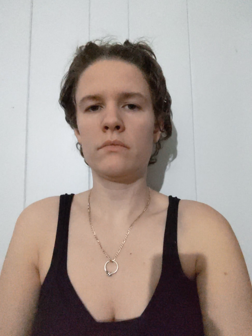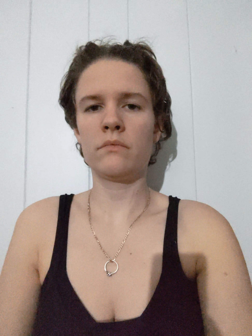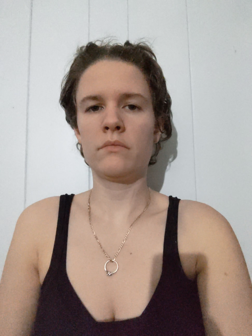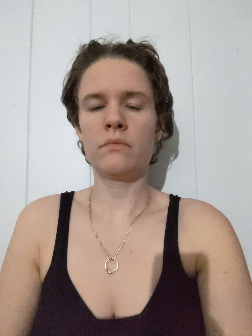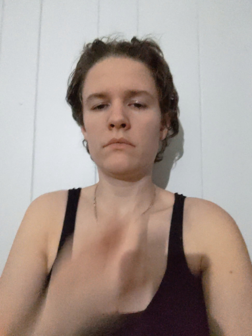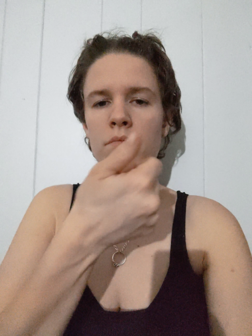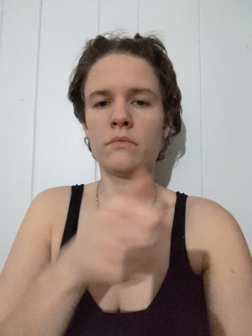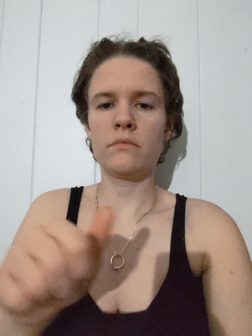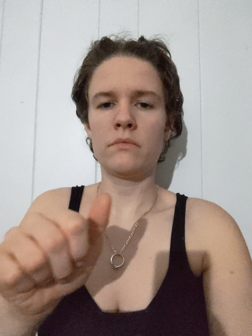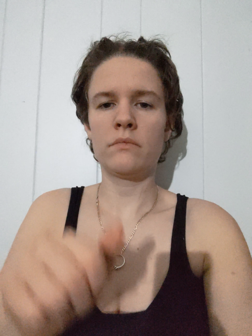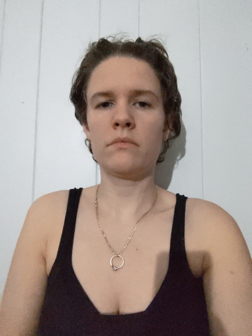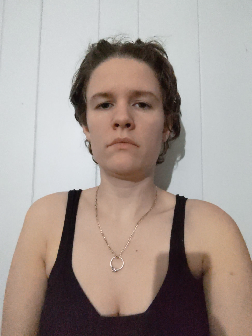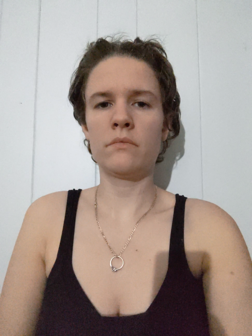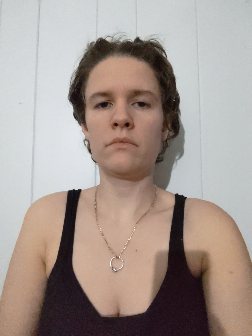any